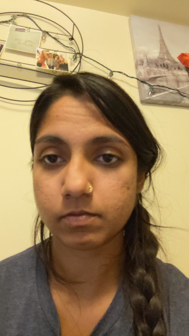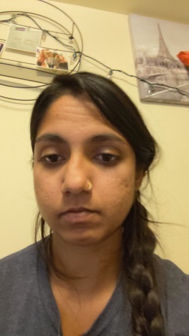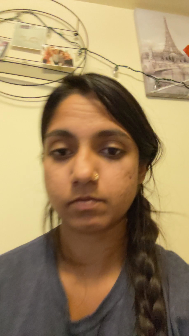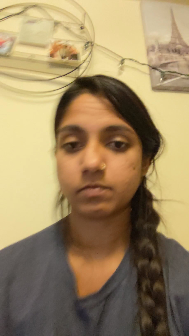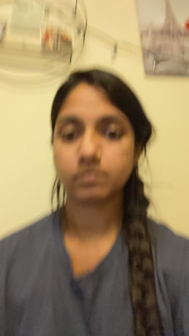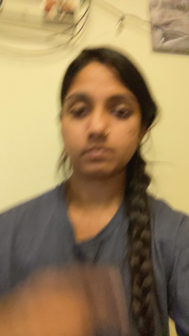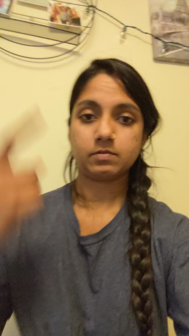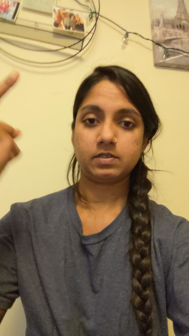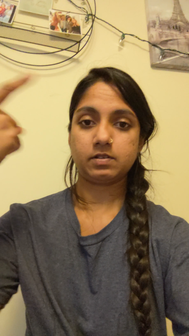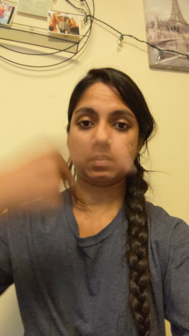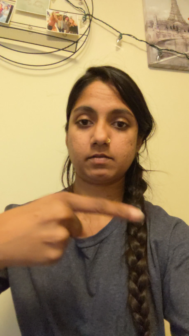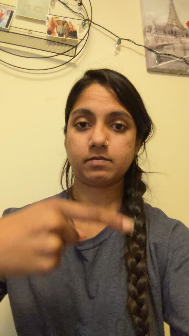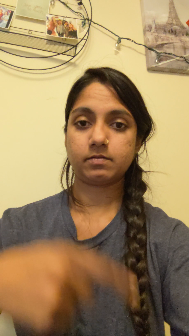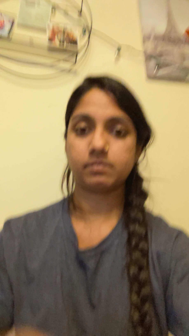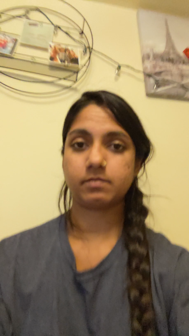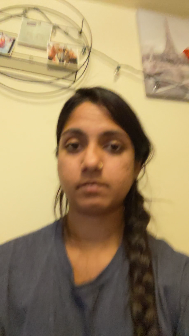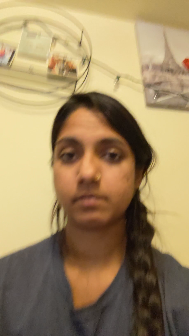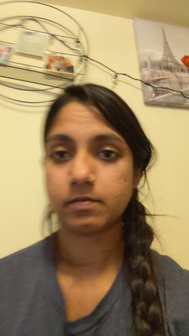day